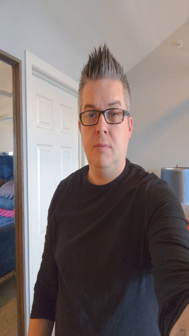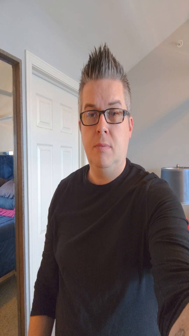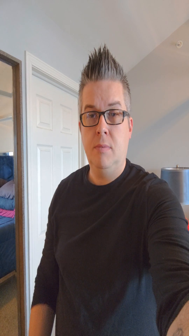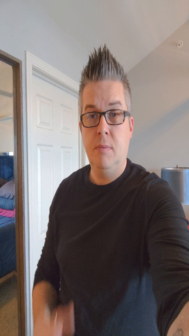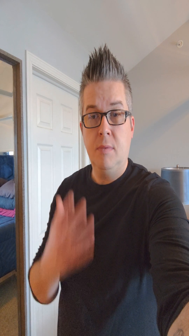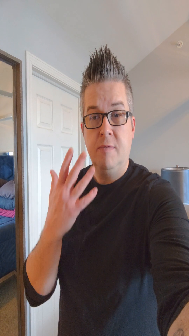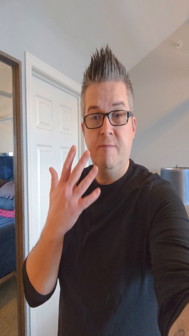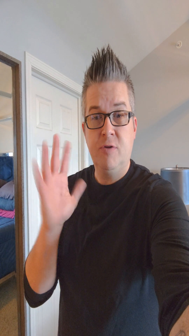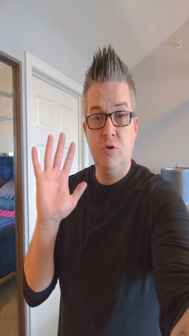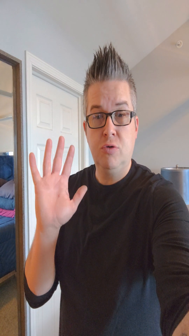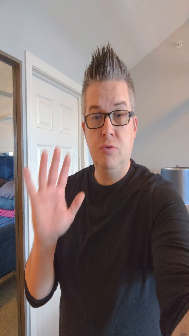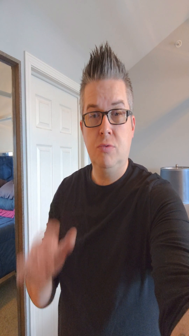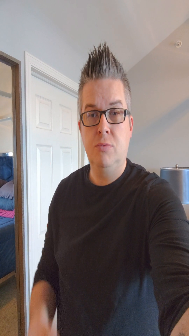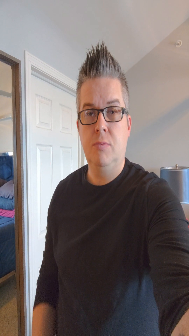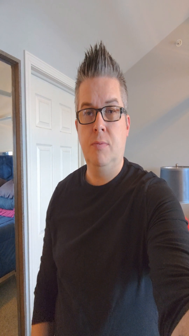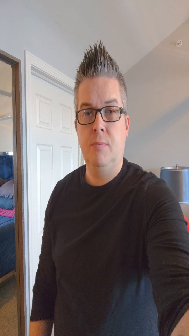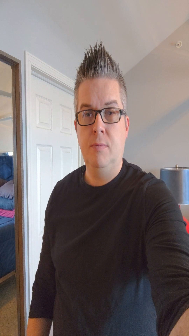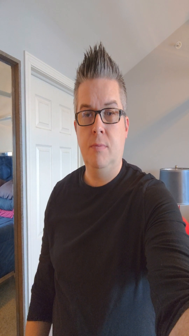finish